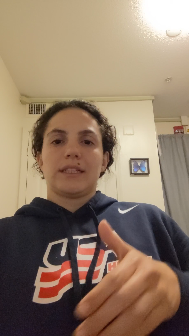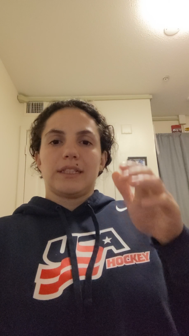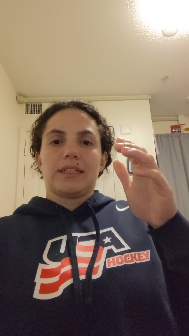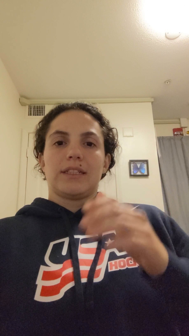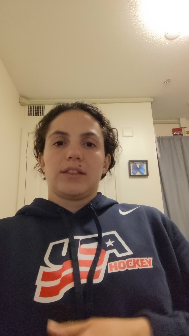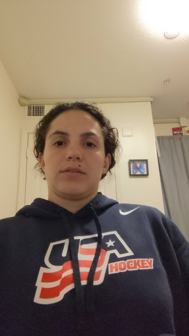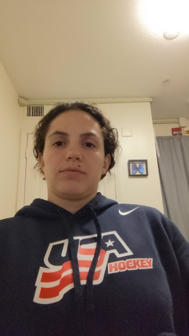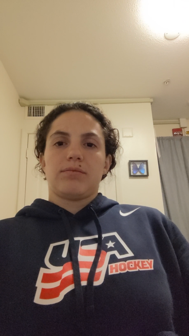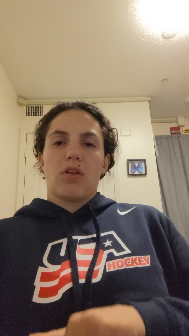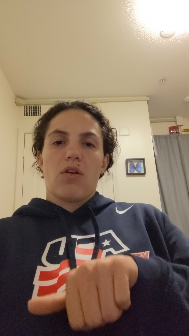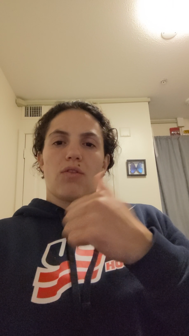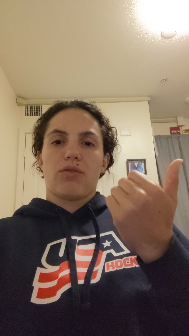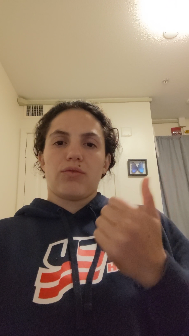other